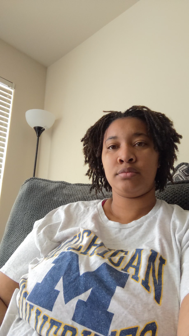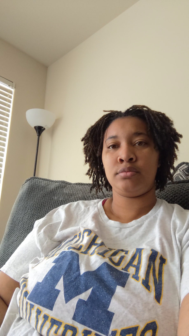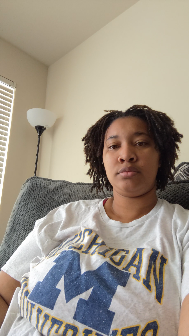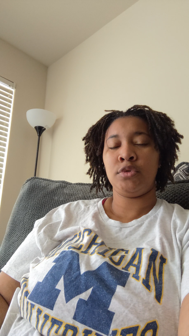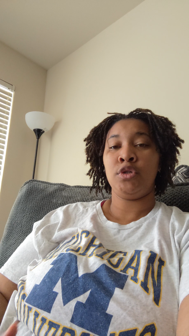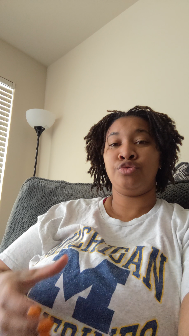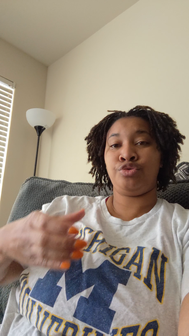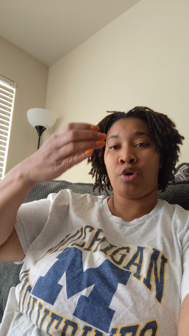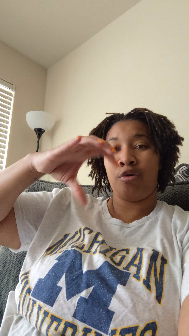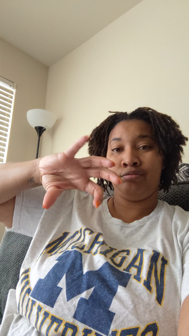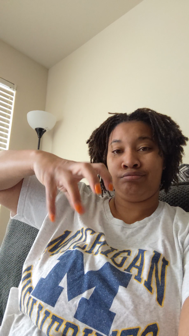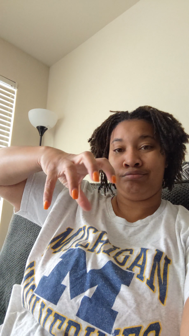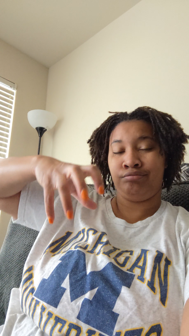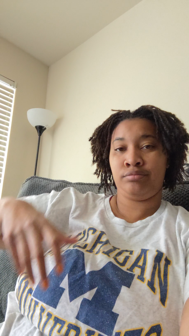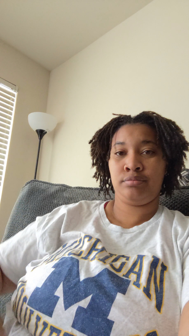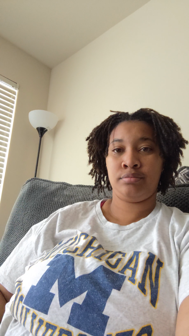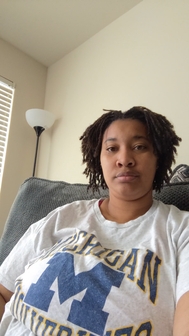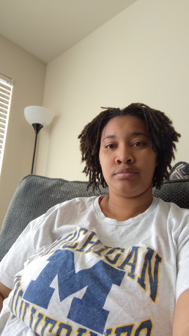jar